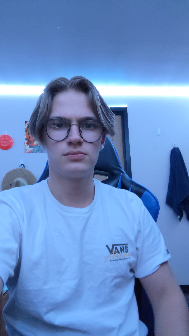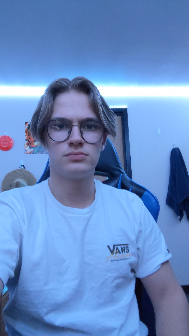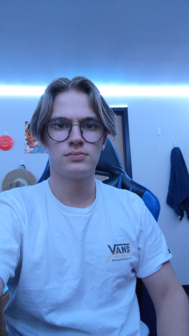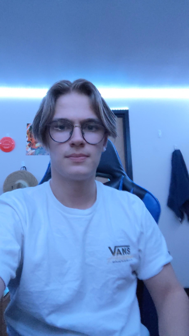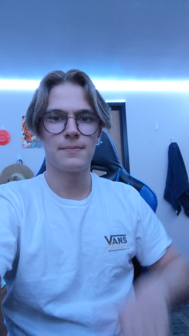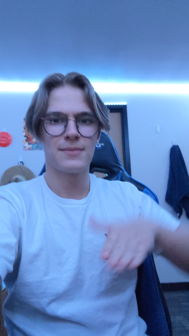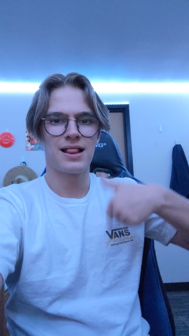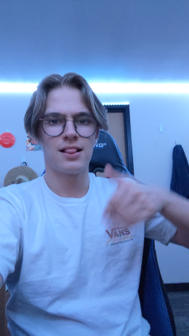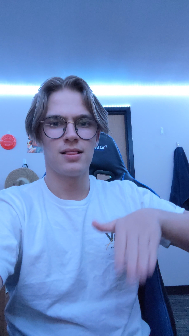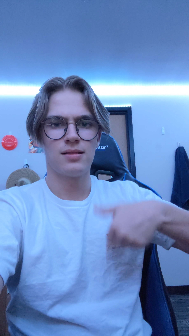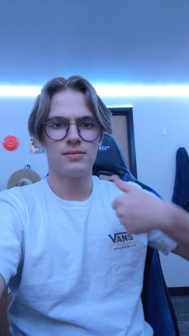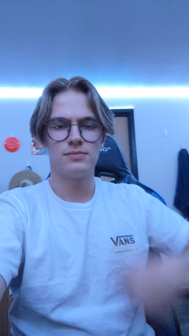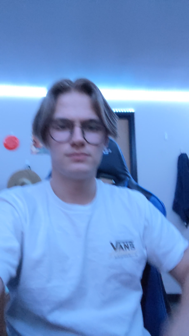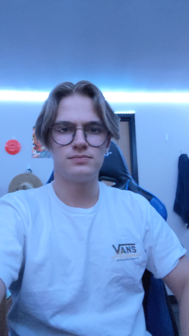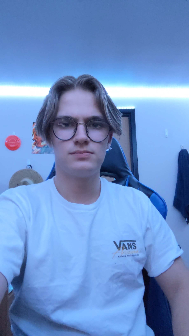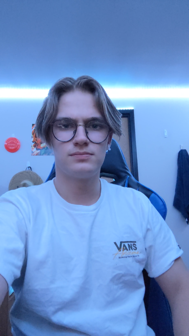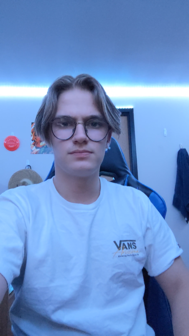pants